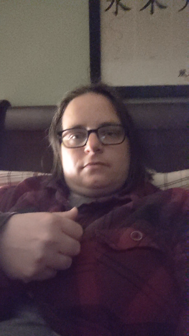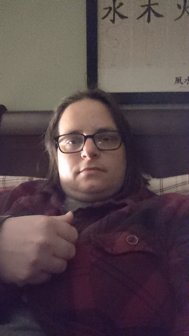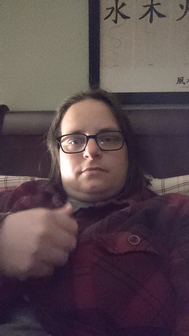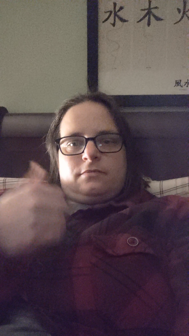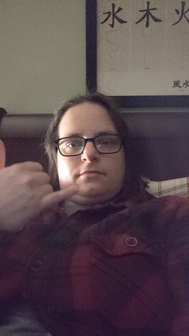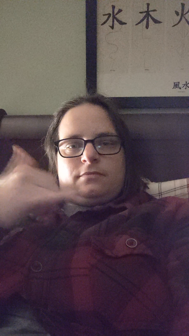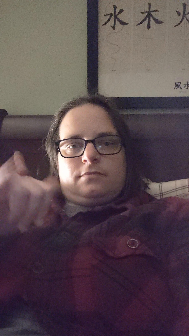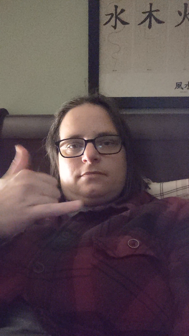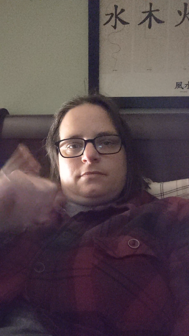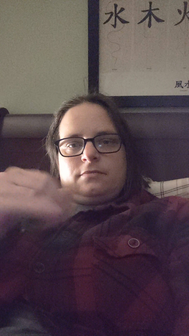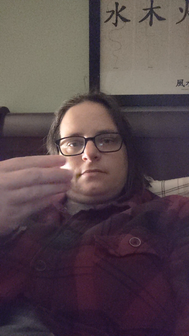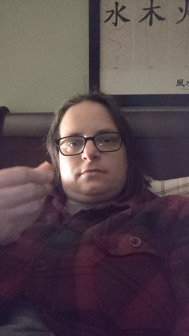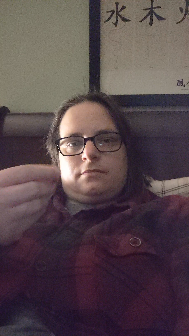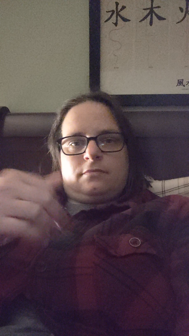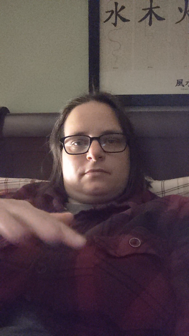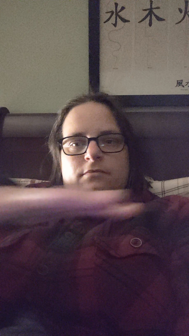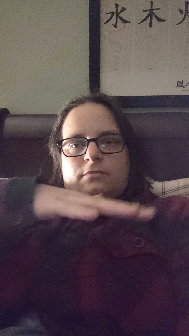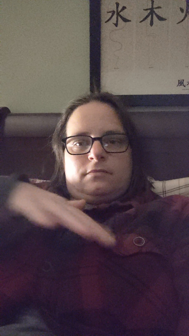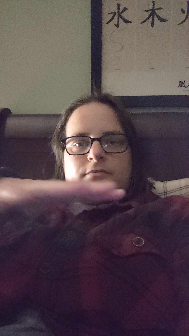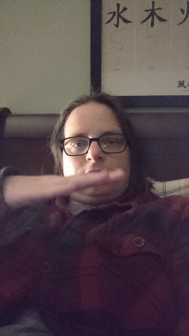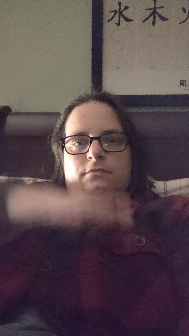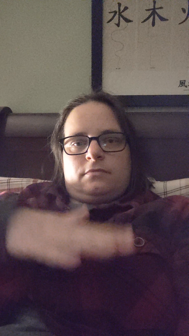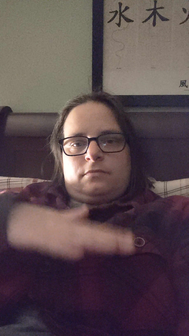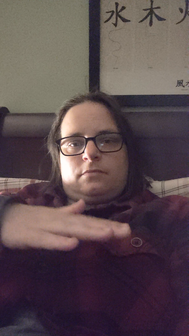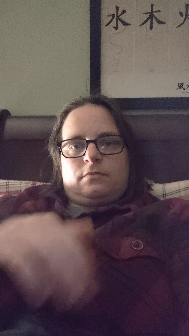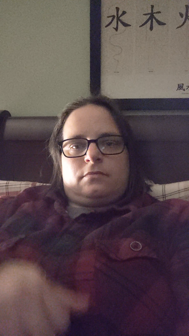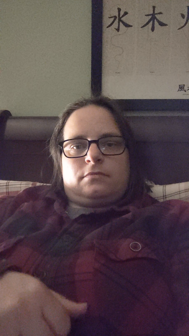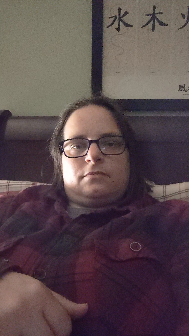playground